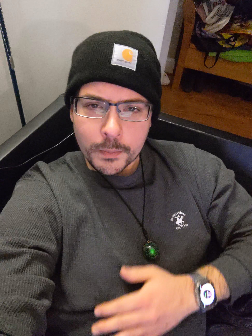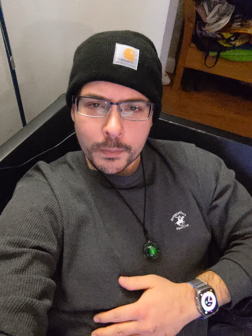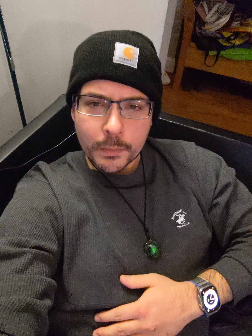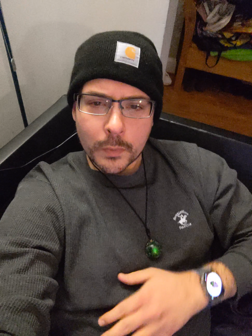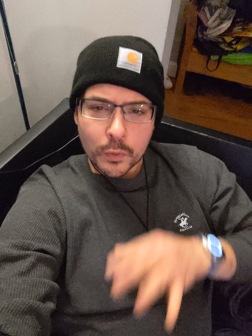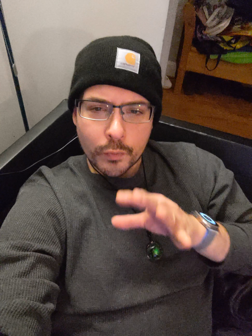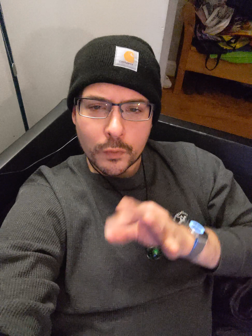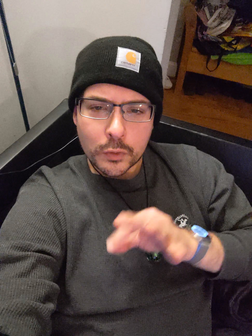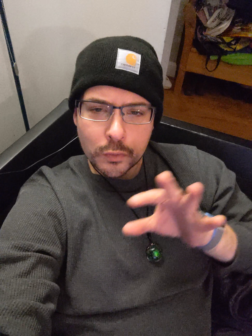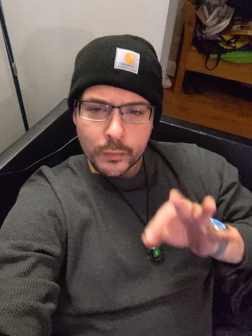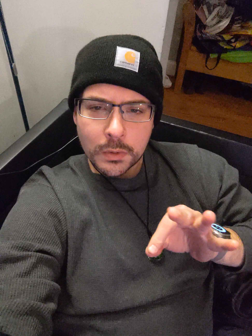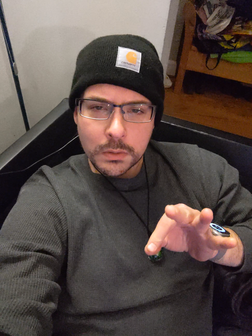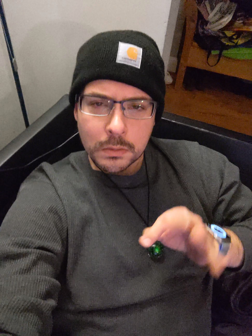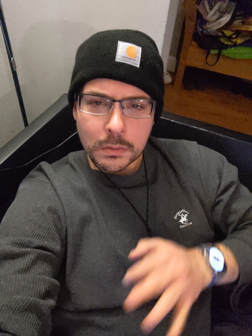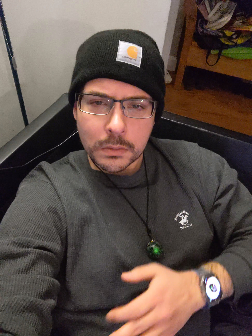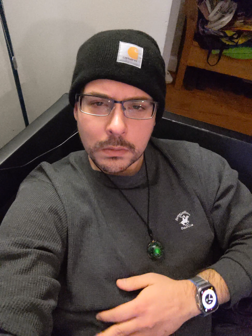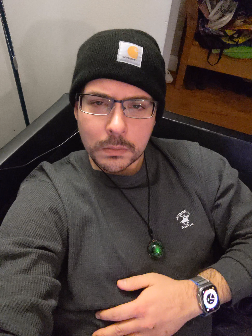french fries